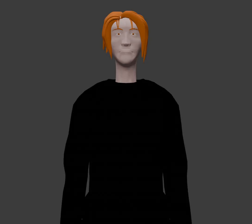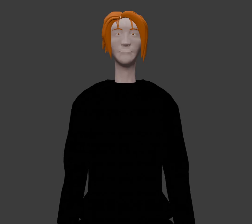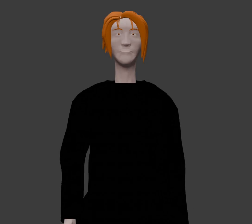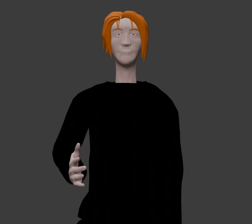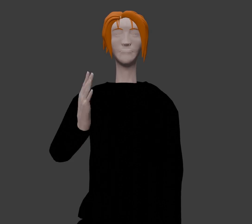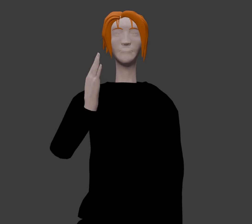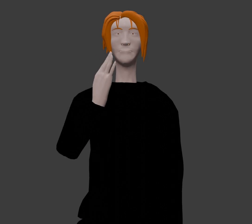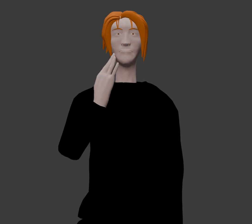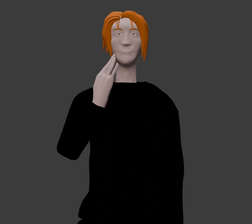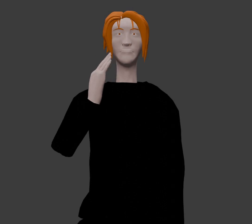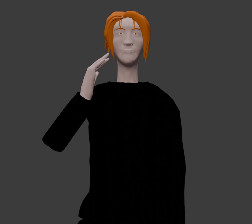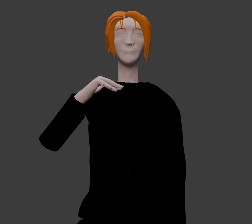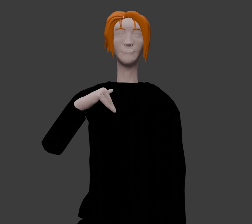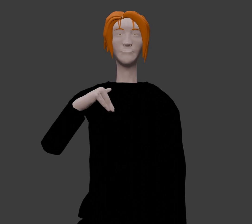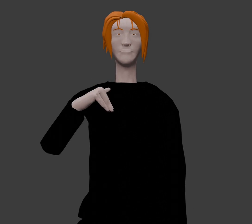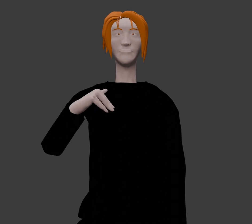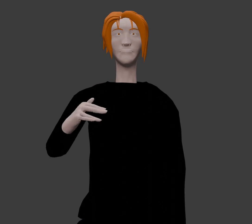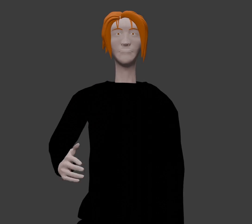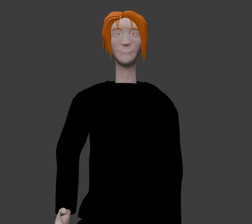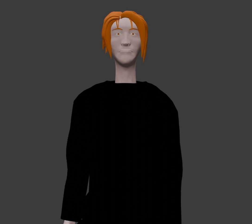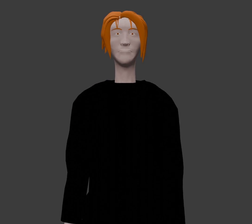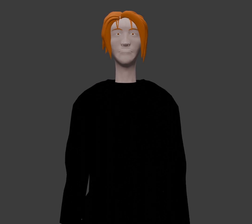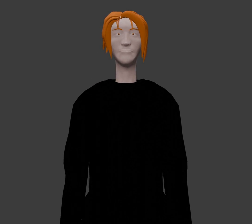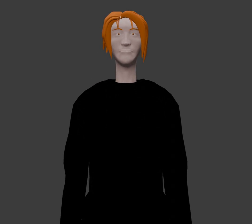Bad